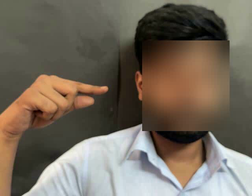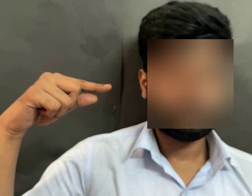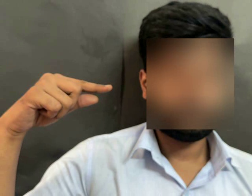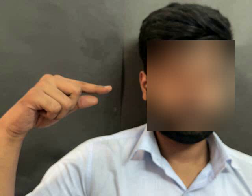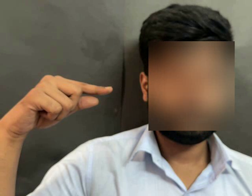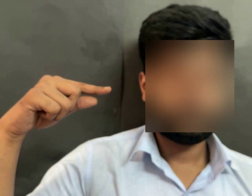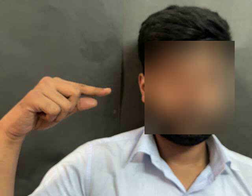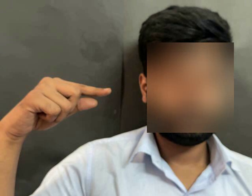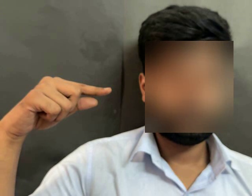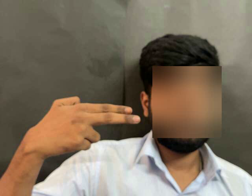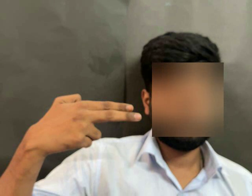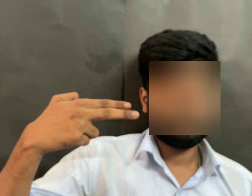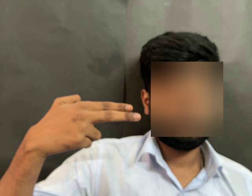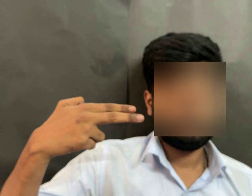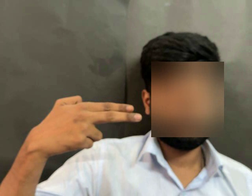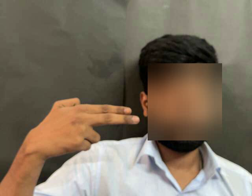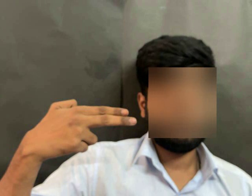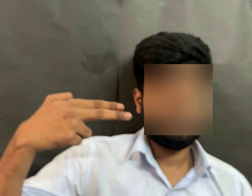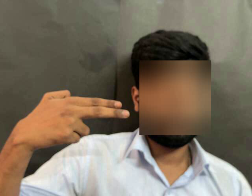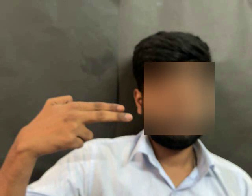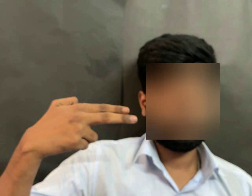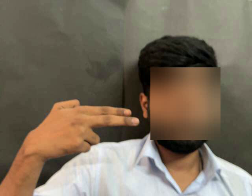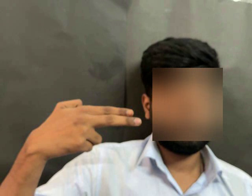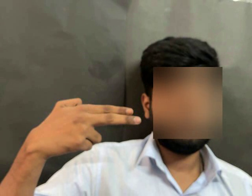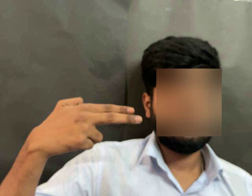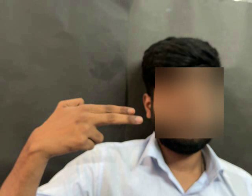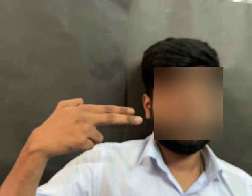H